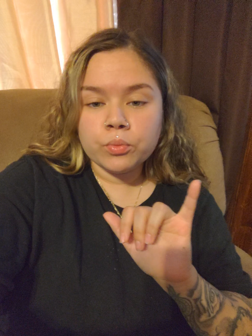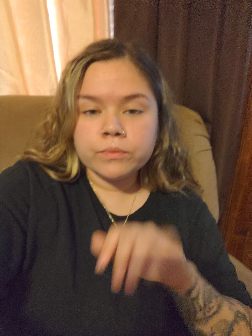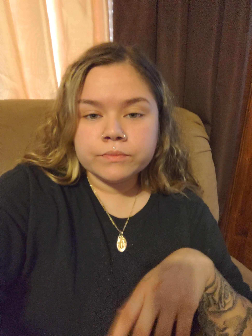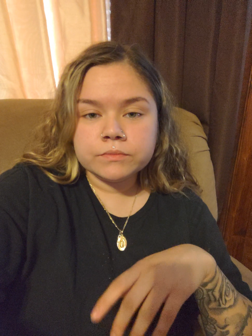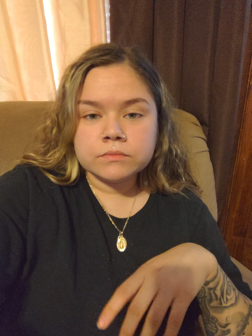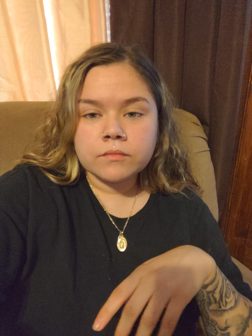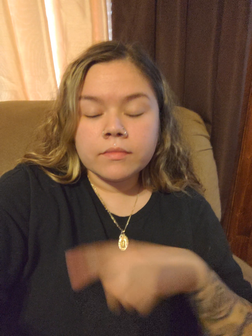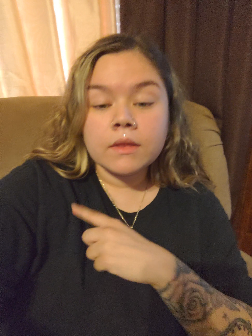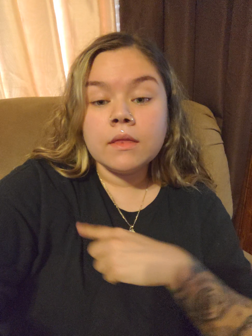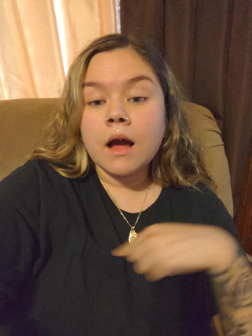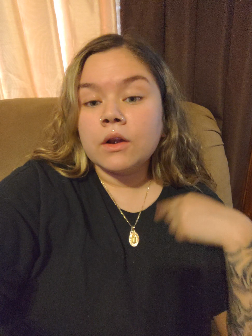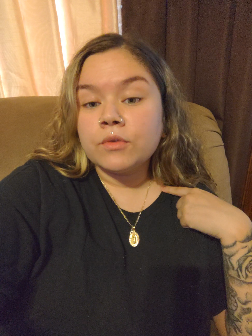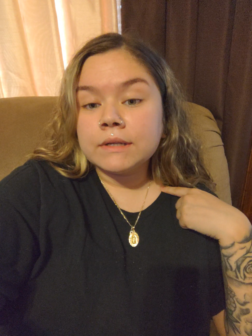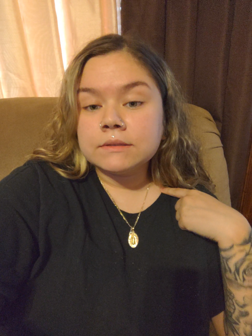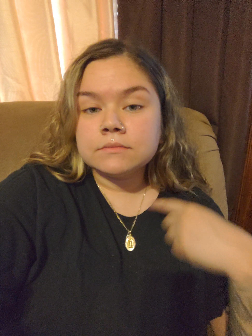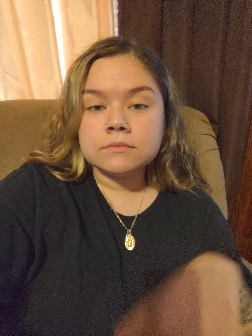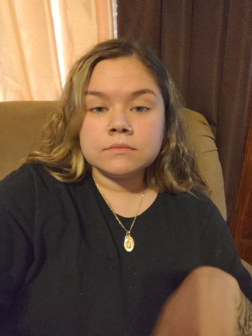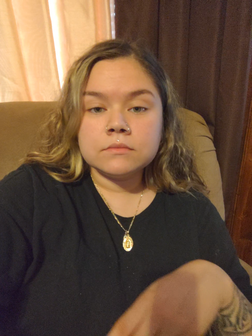necklace